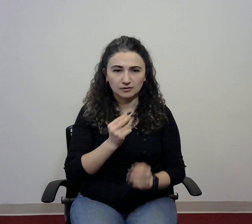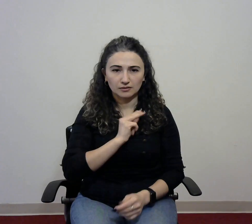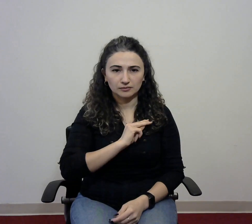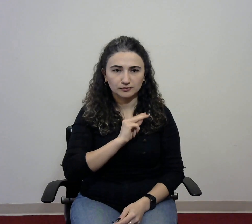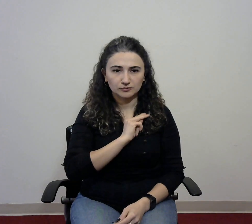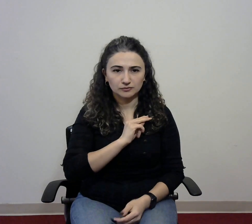iş